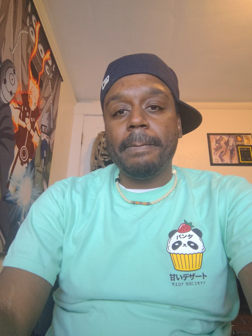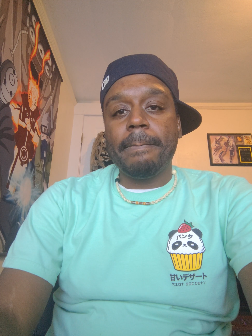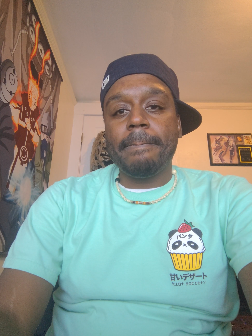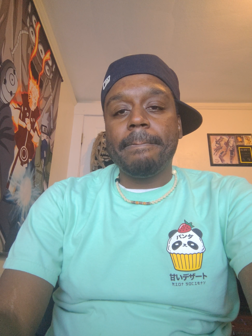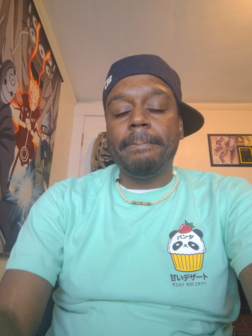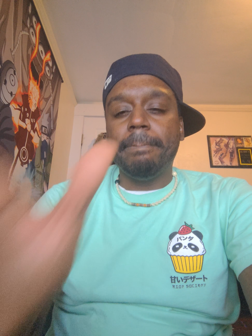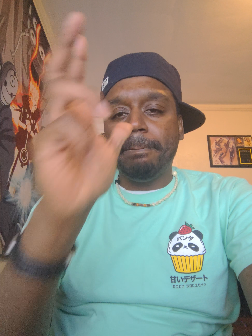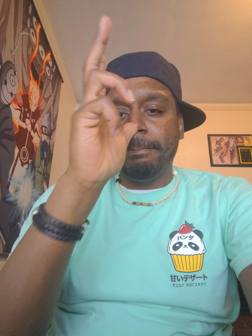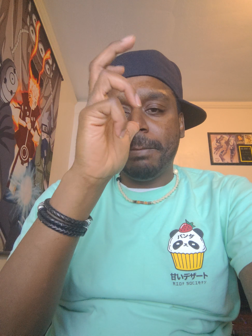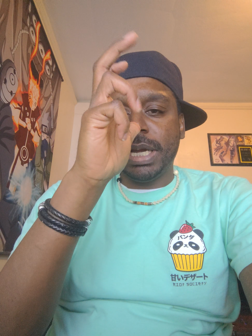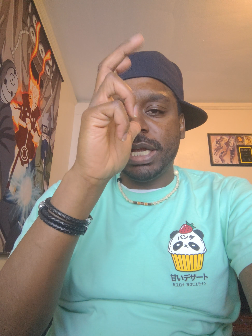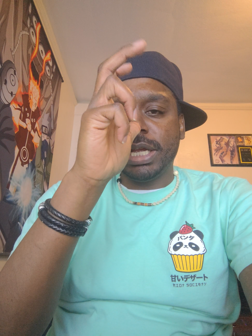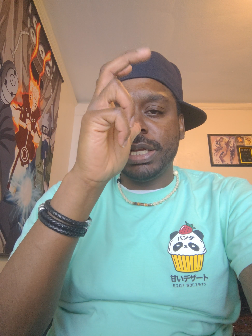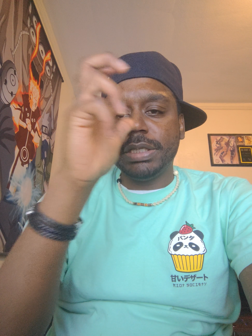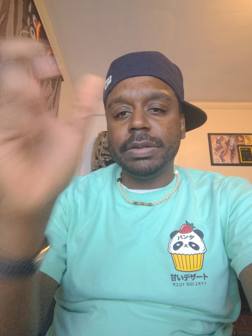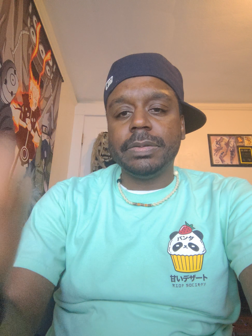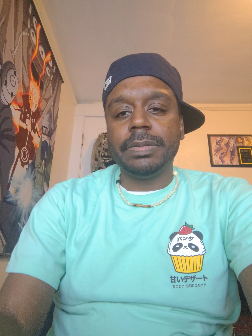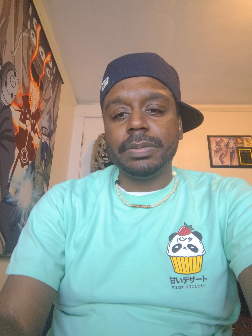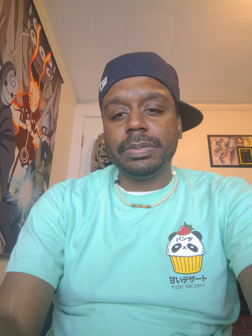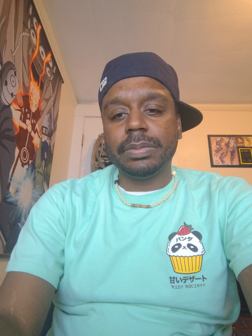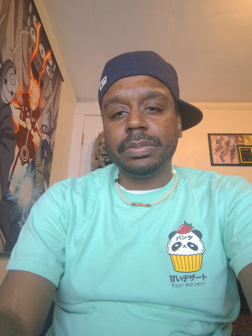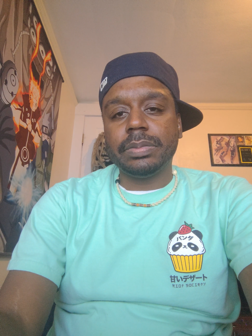bug